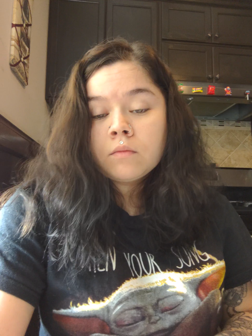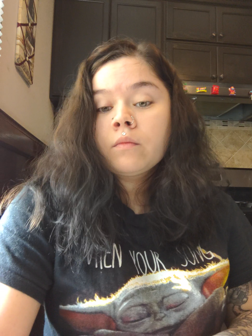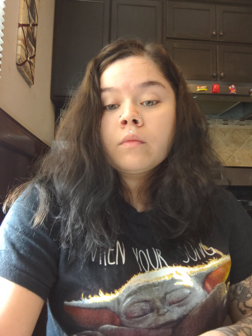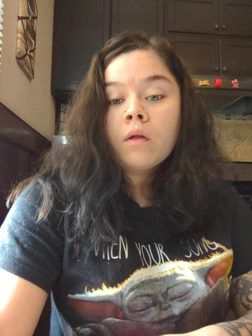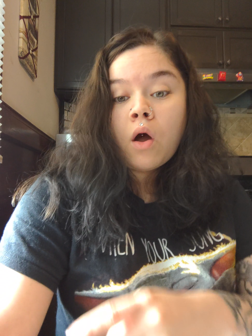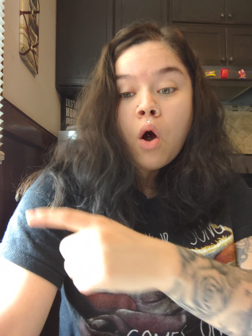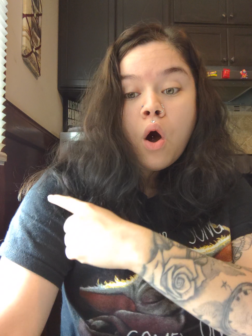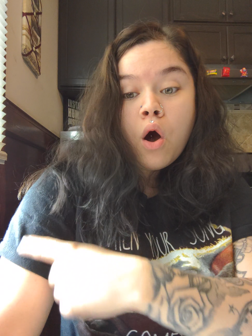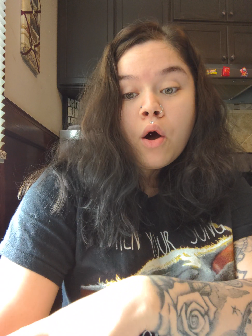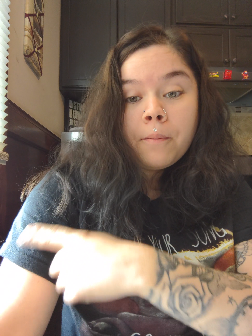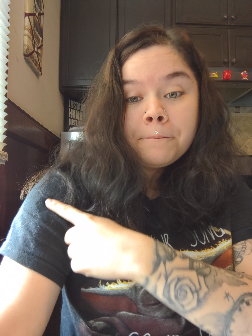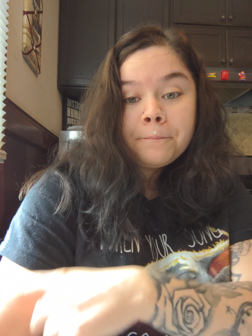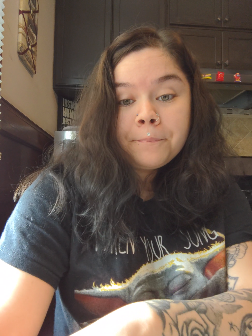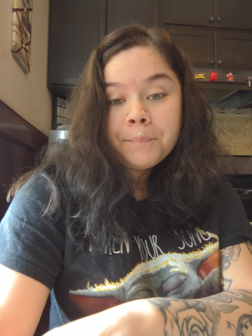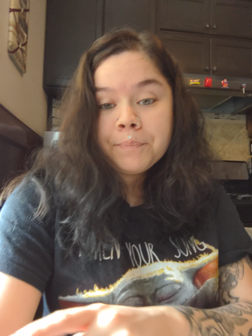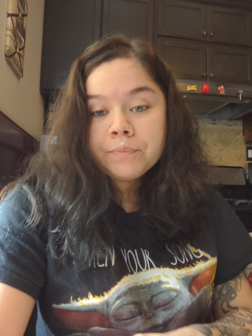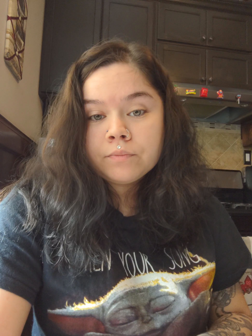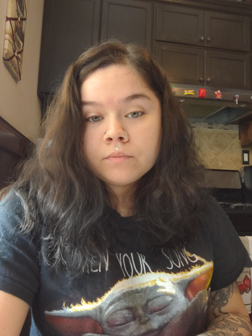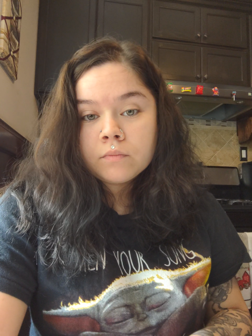arm